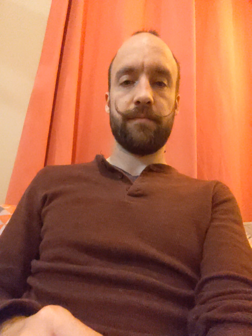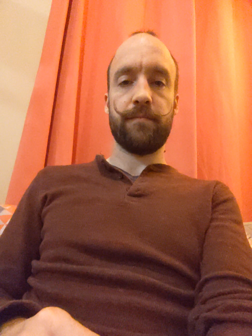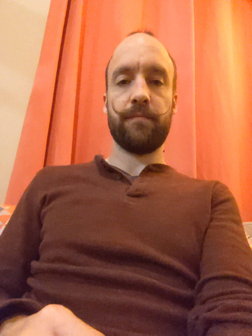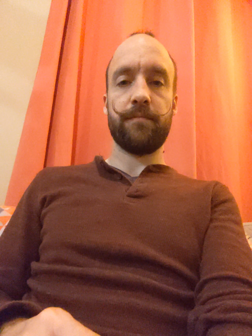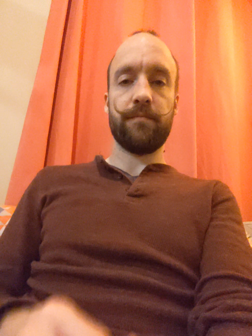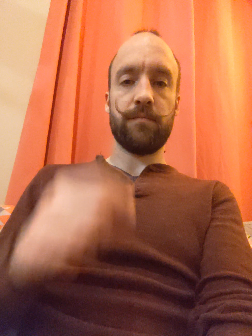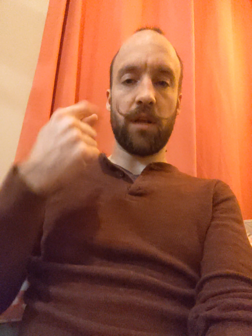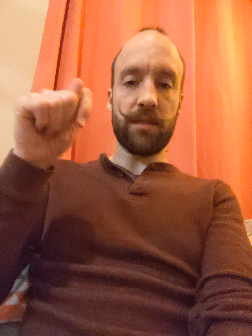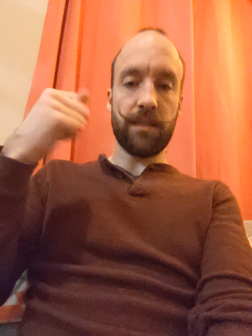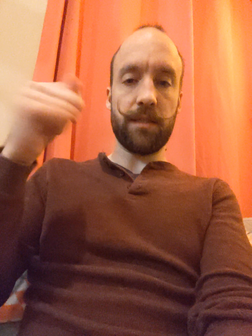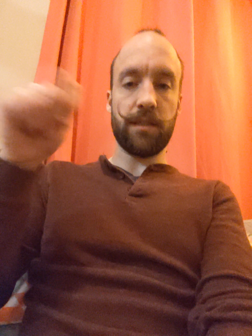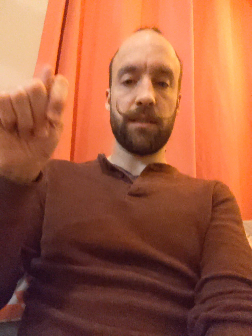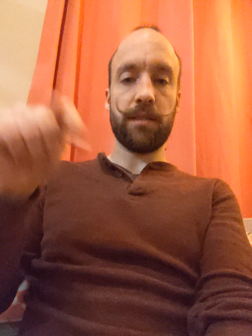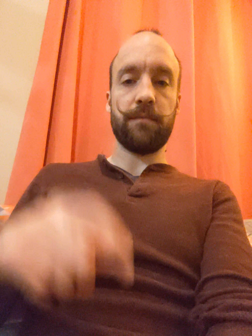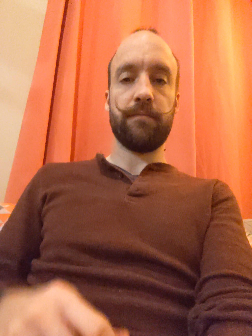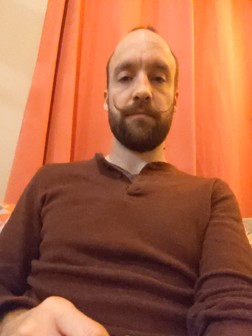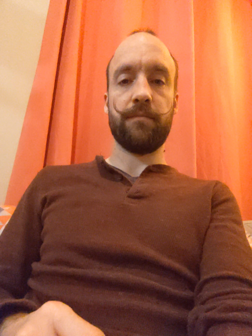toy